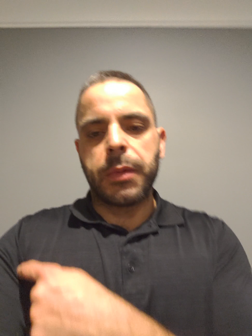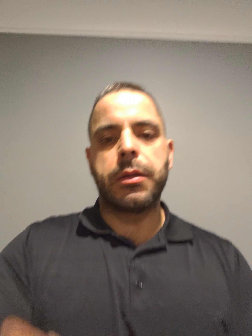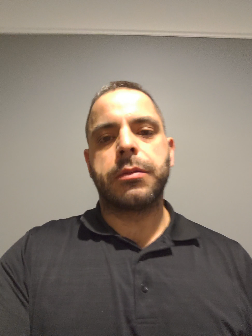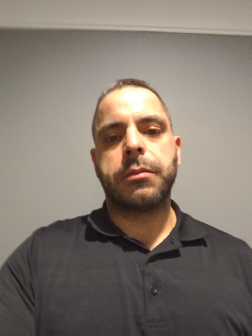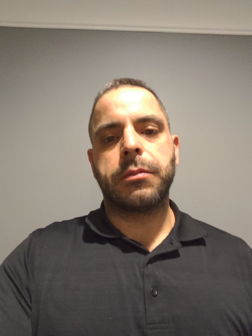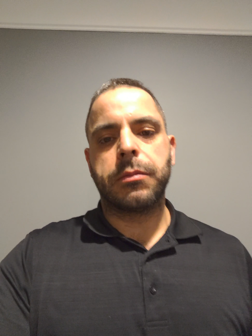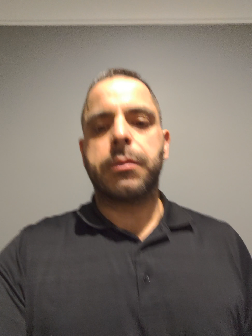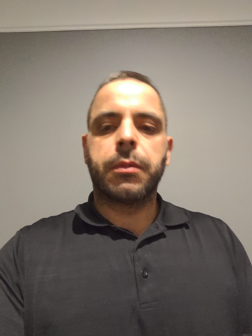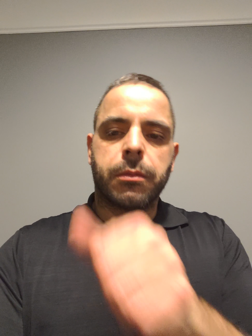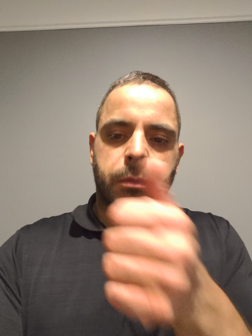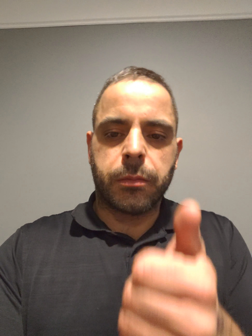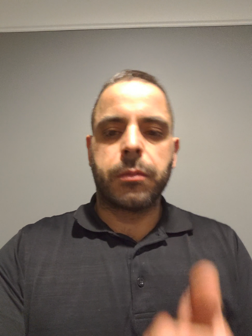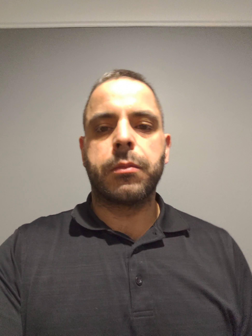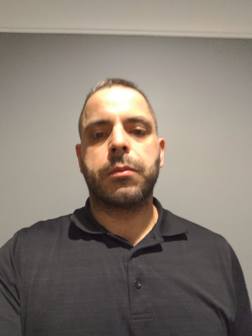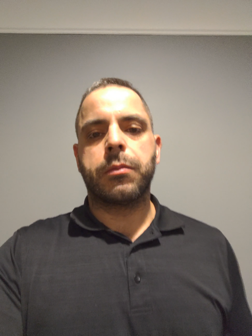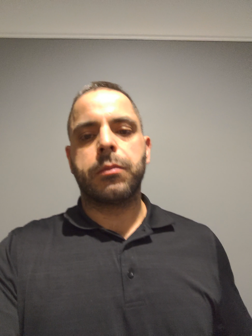another